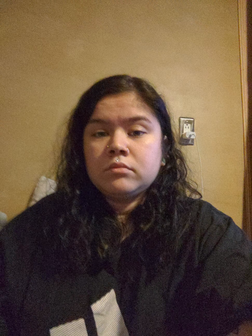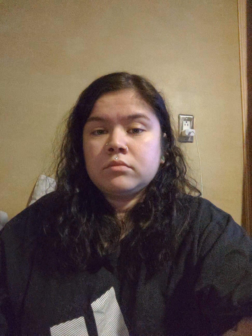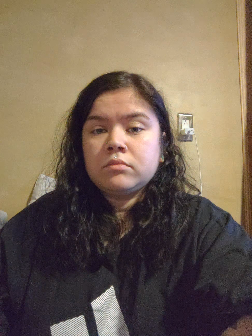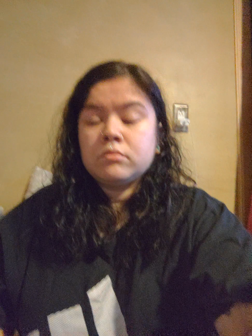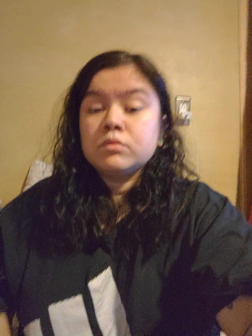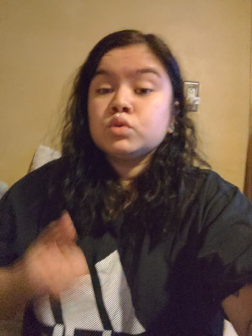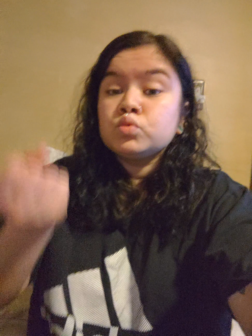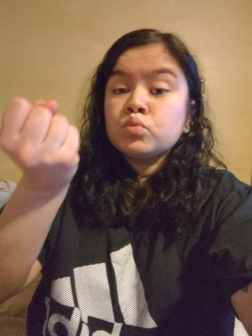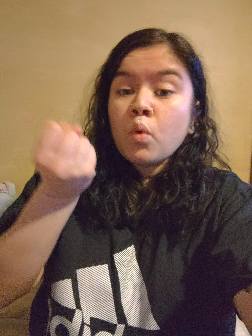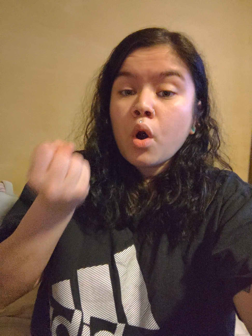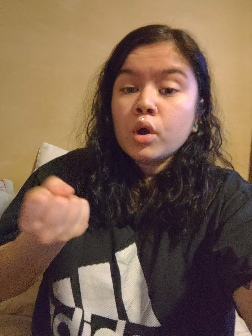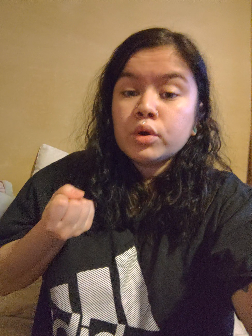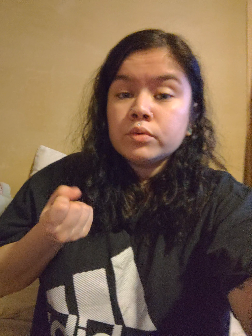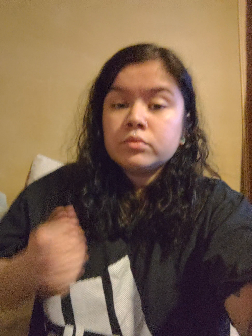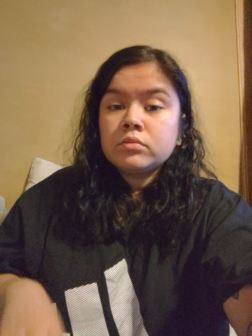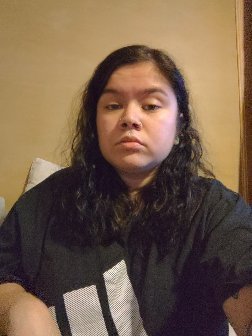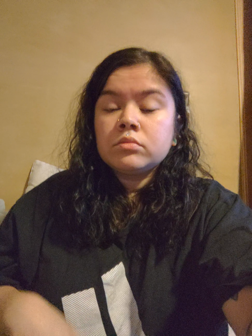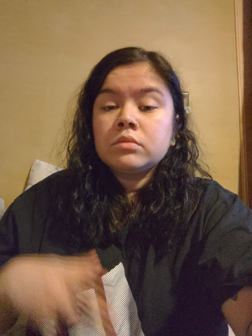drawer